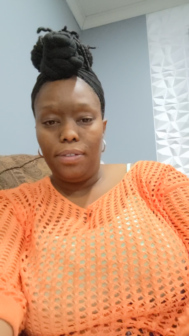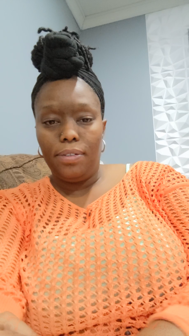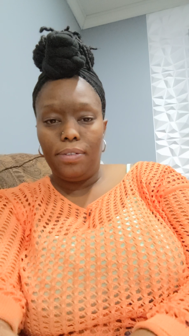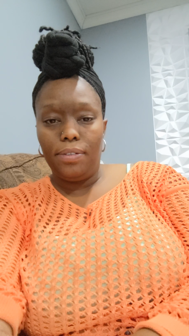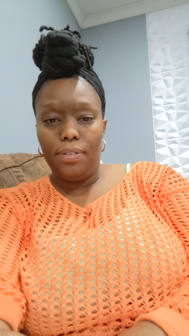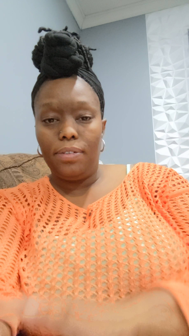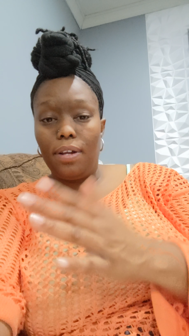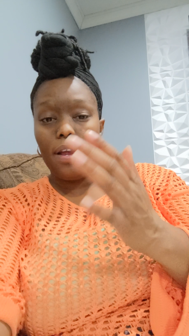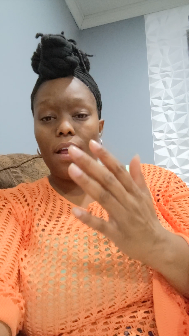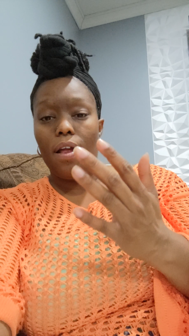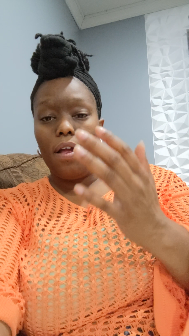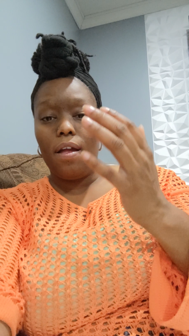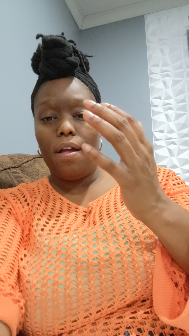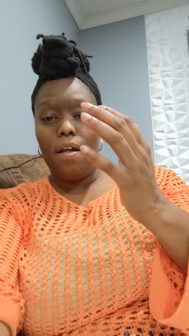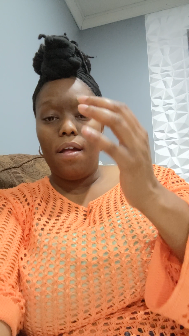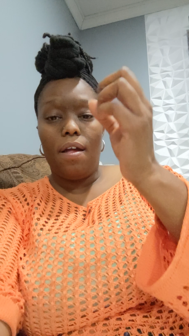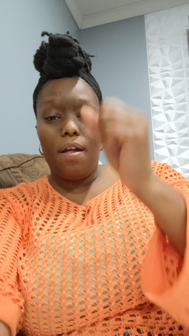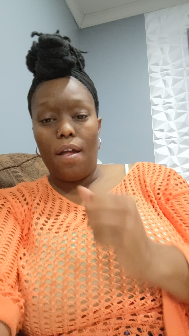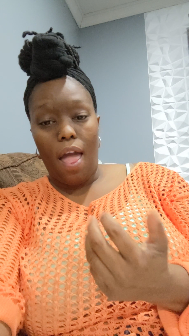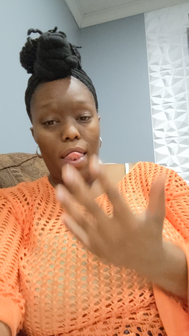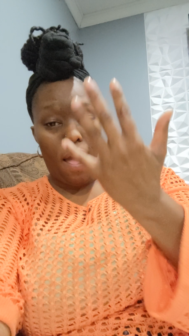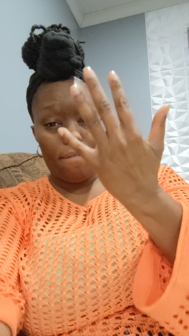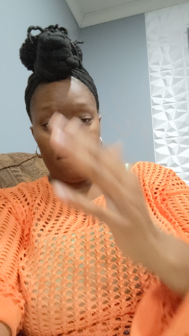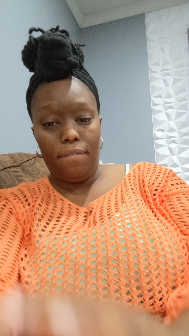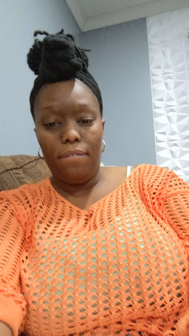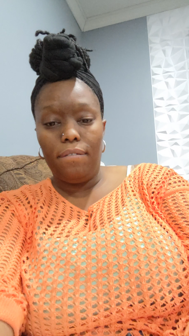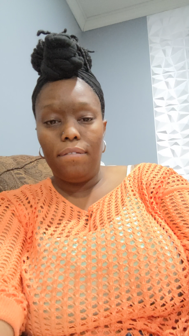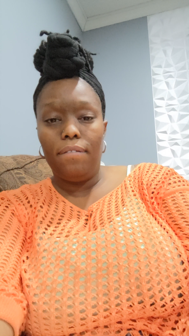gloves